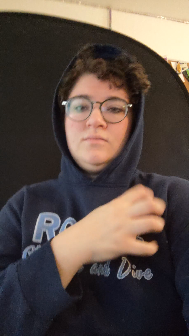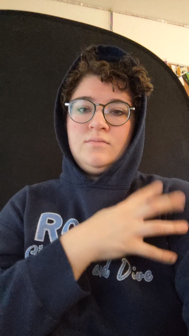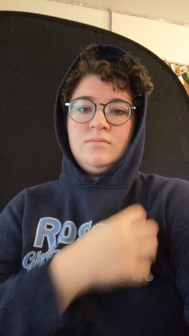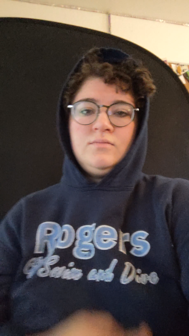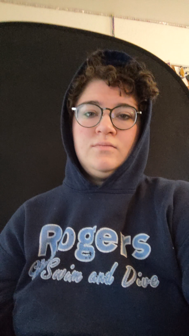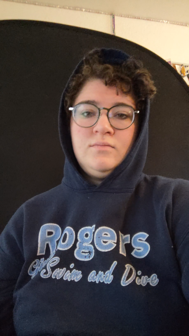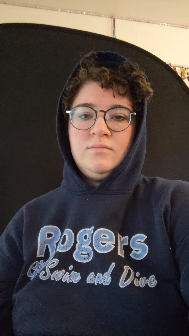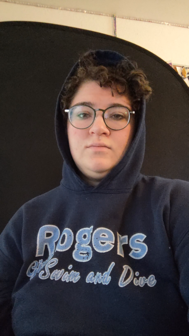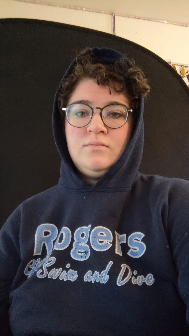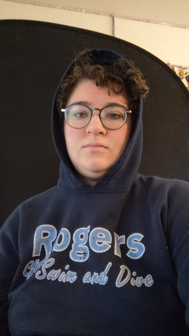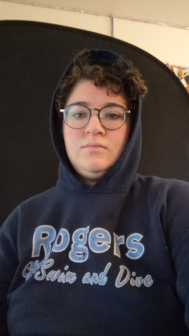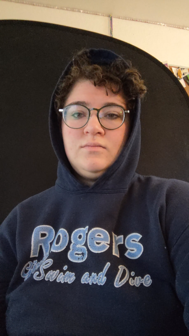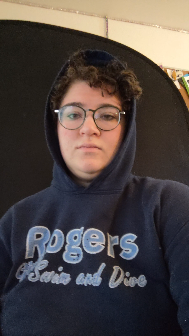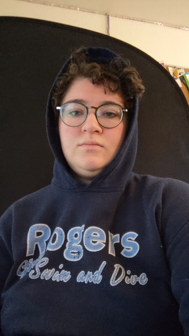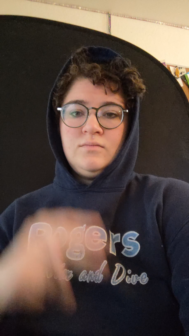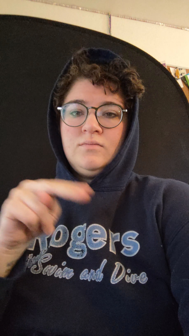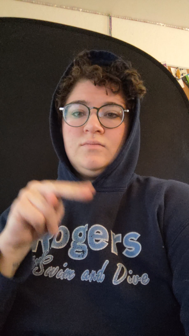nurse